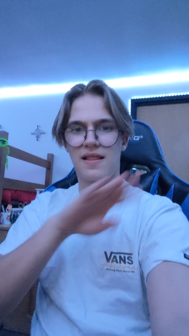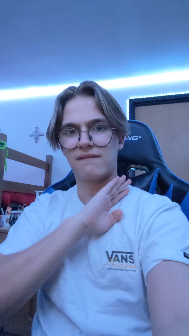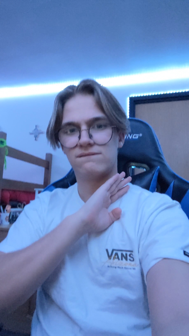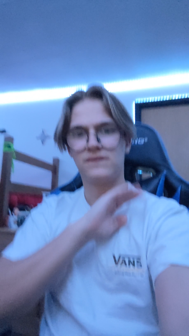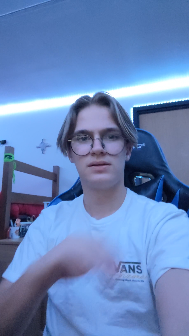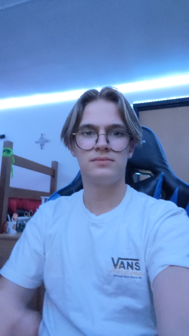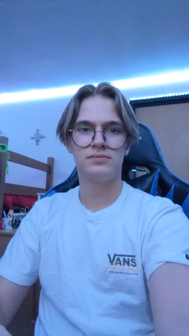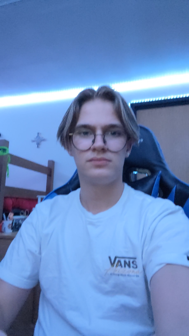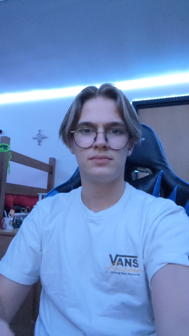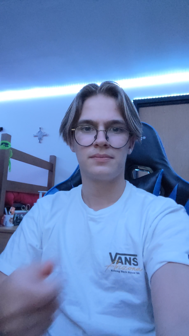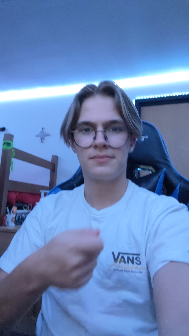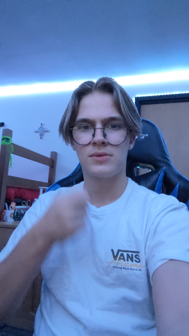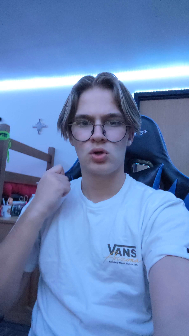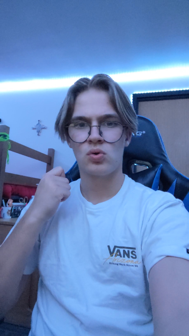pull